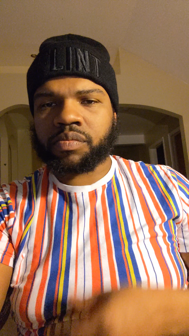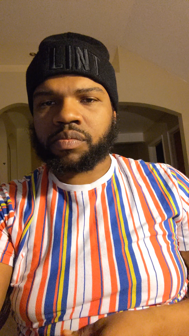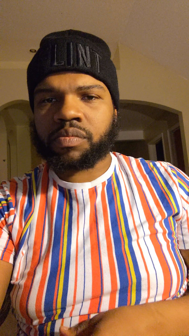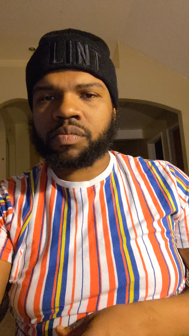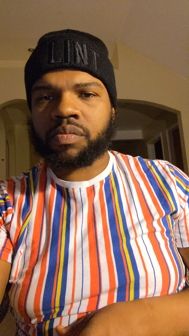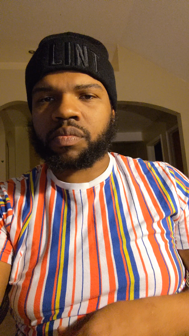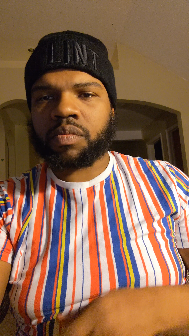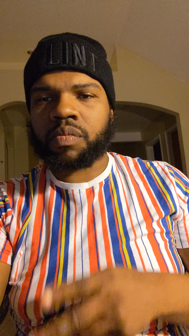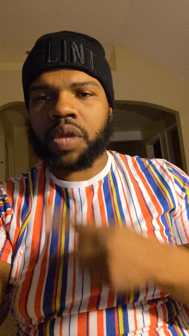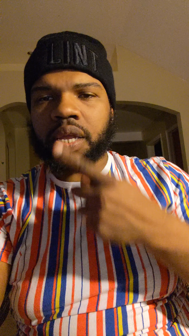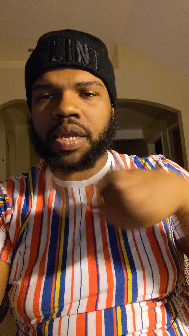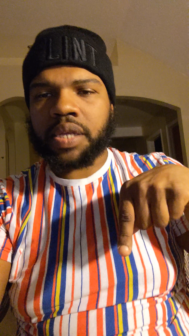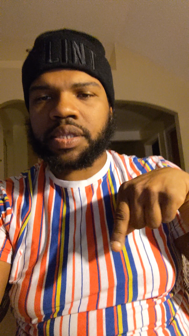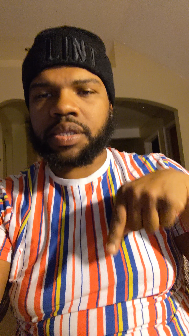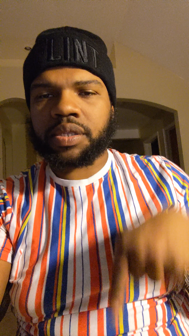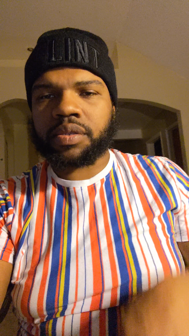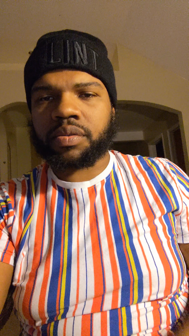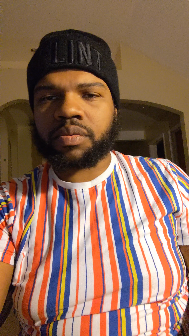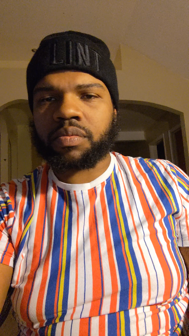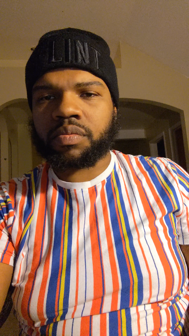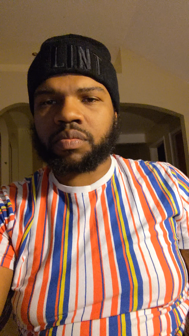cut